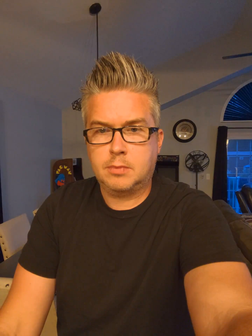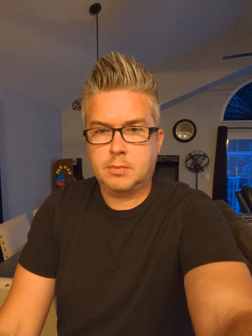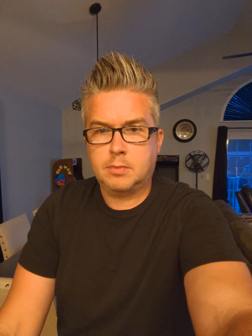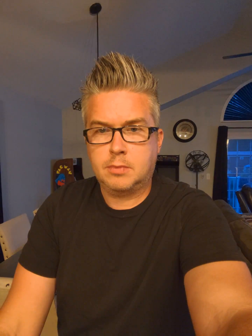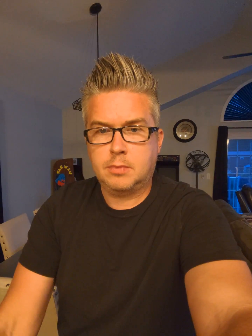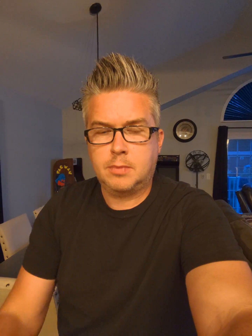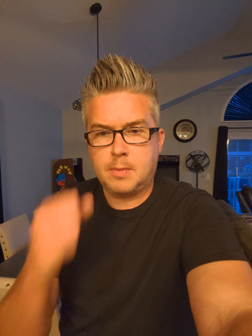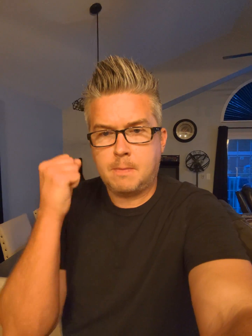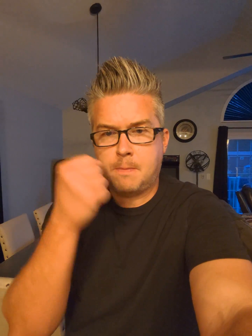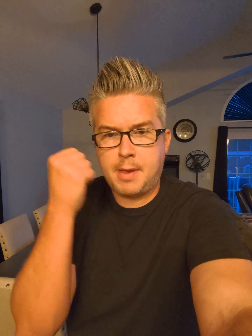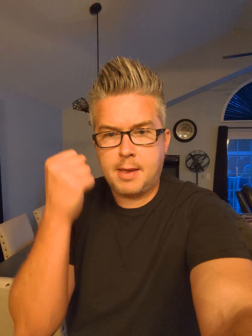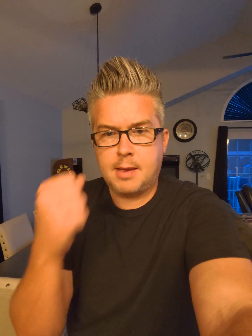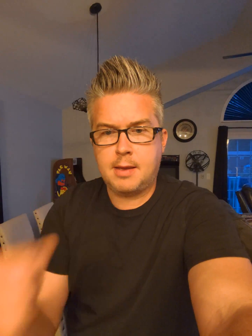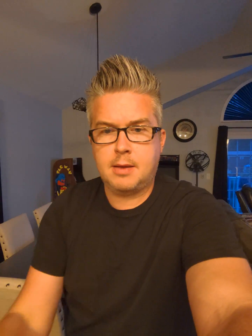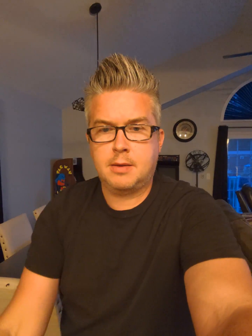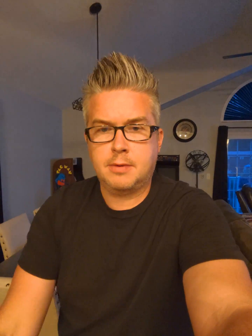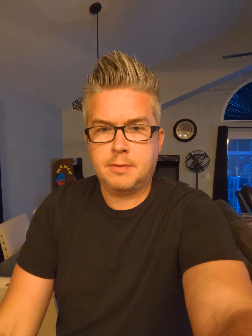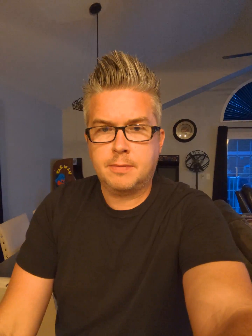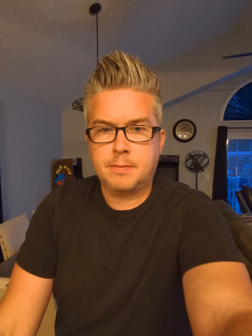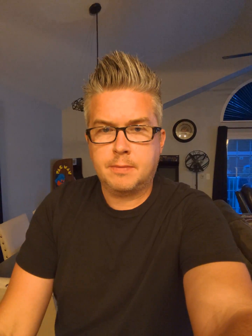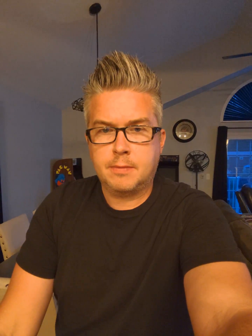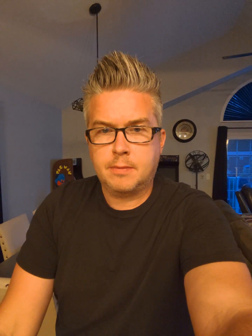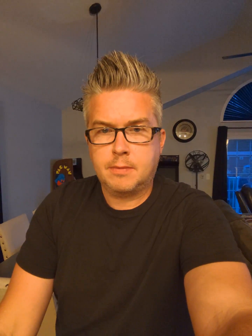hit